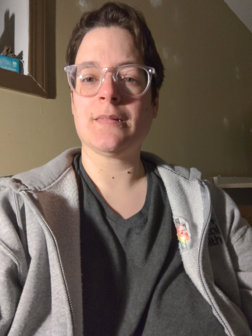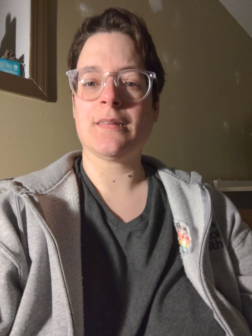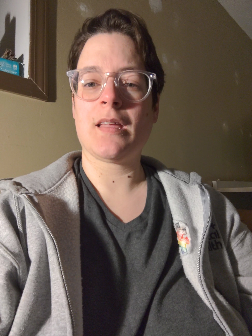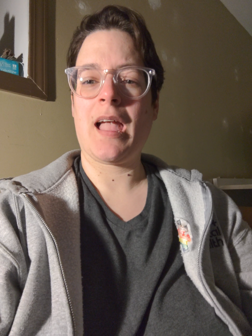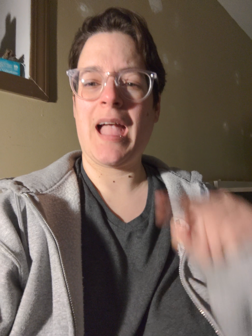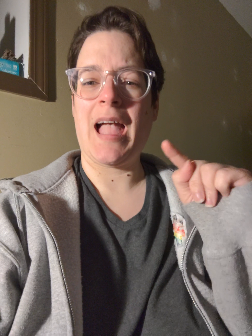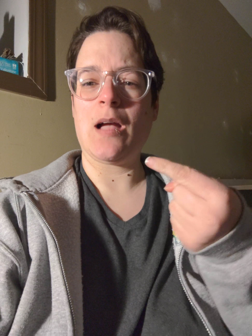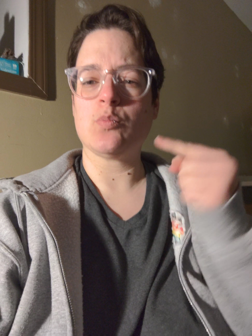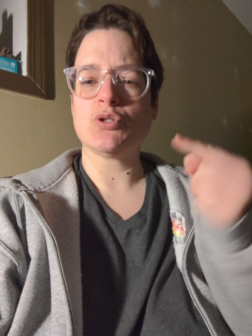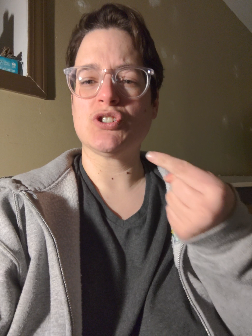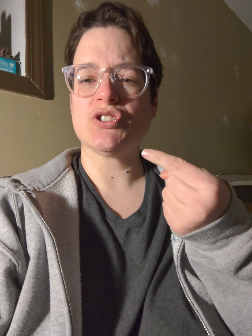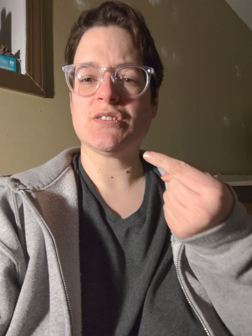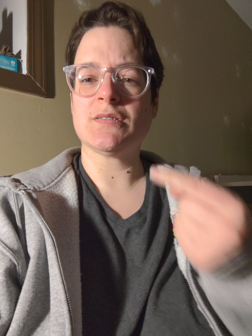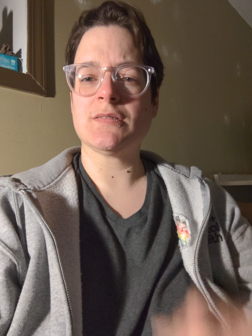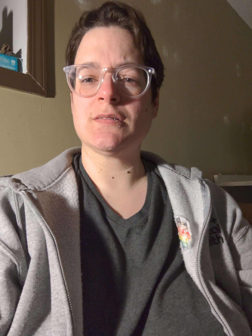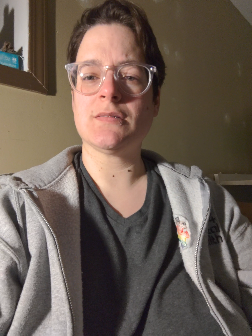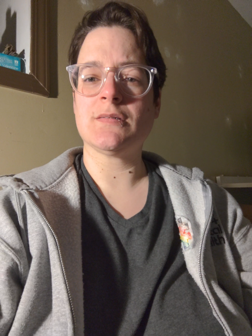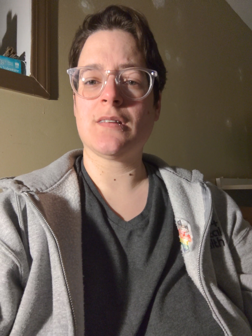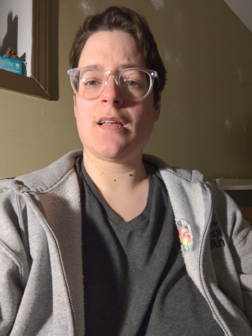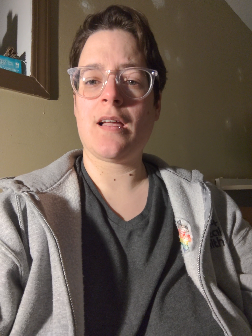owie